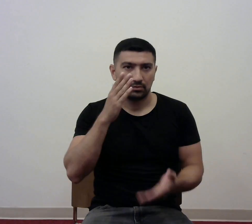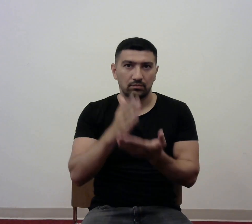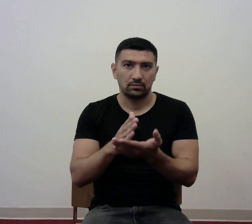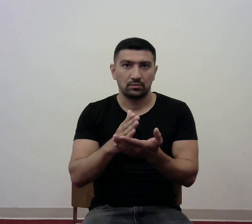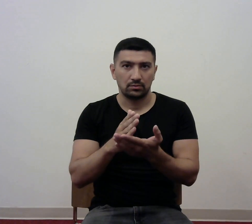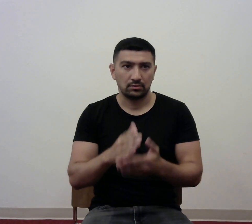var